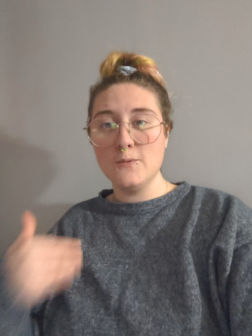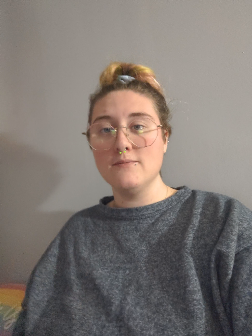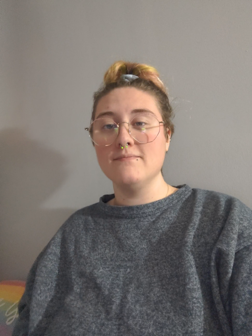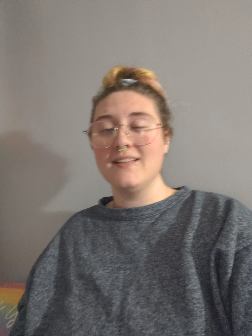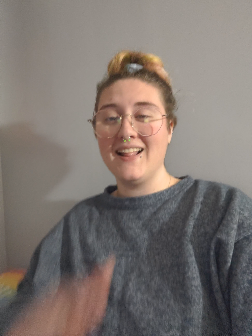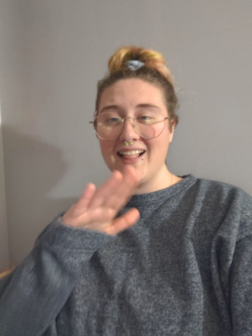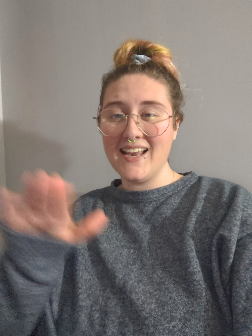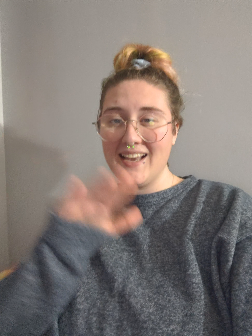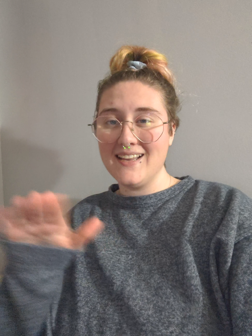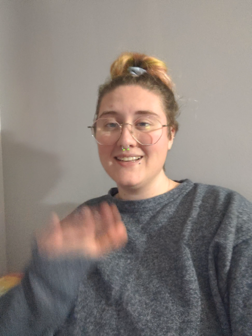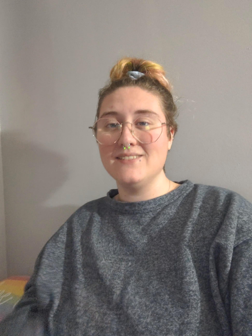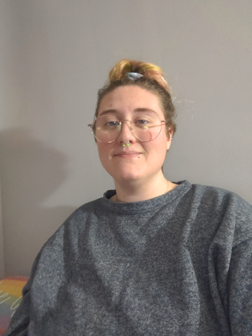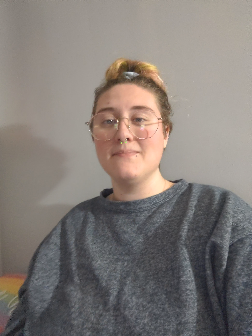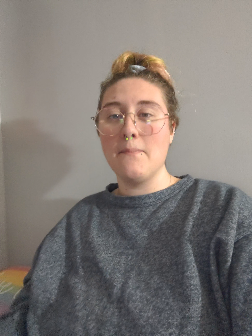clean